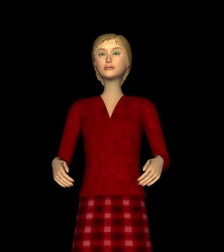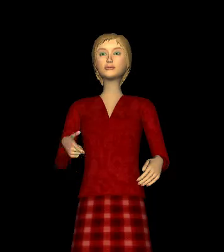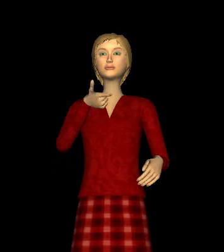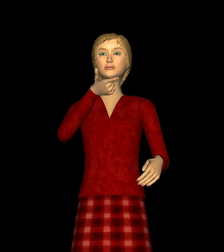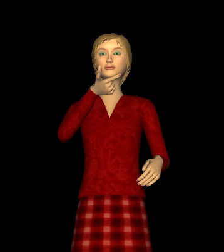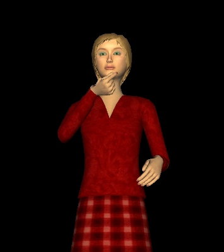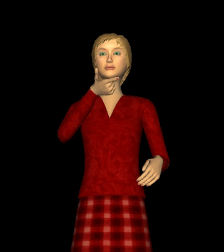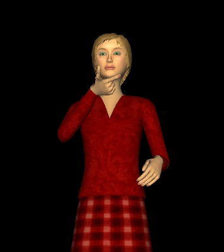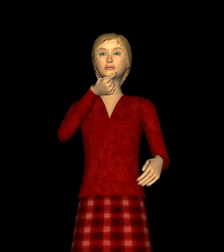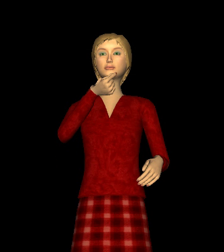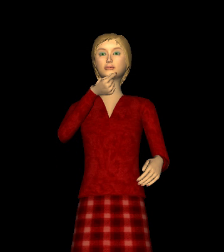زوج